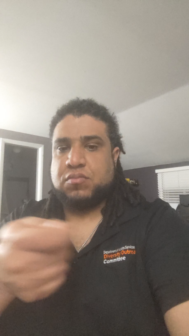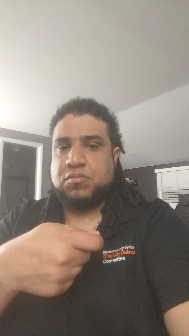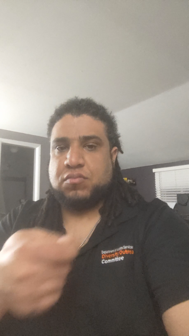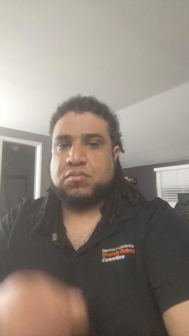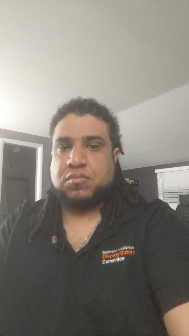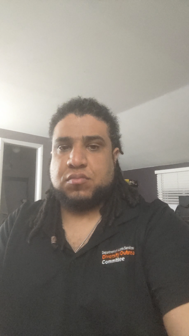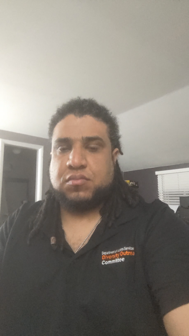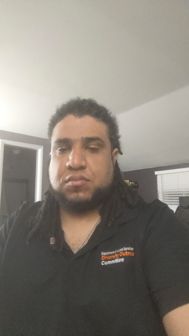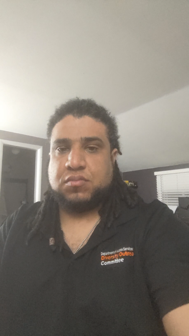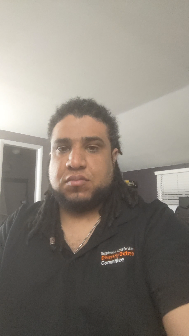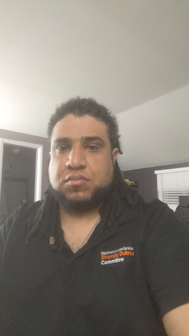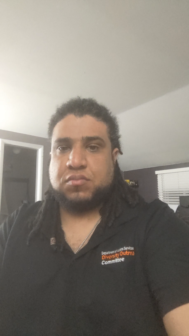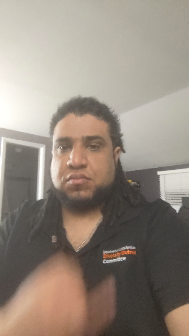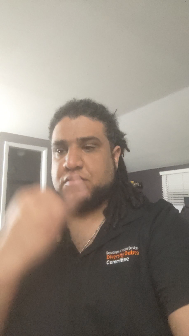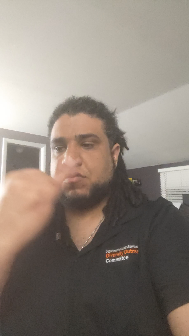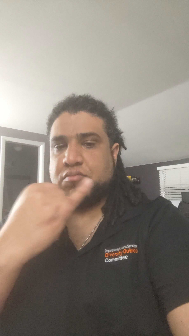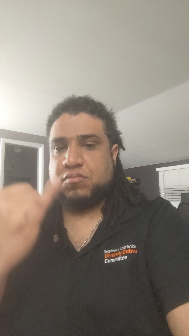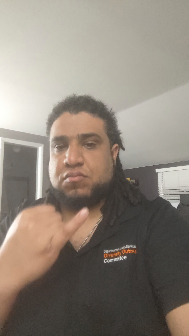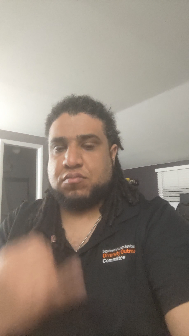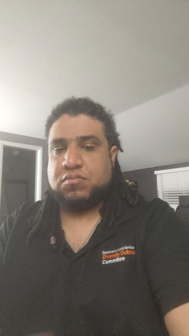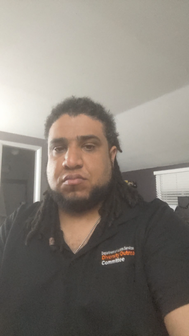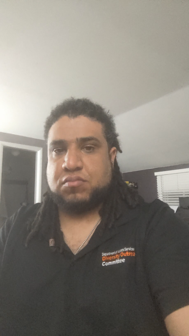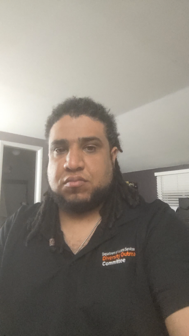draw